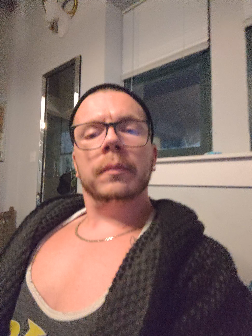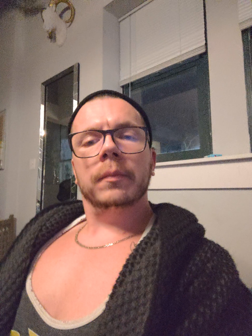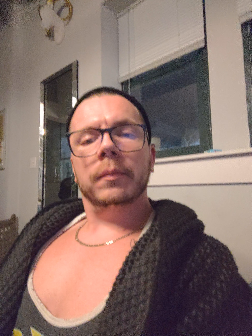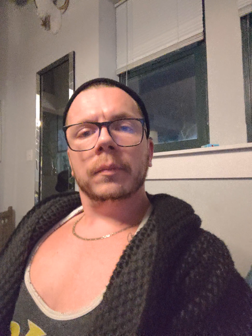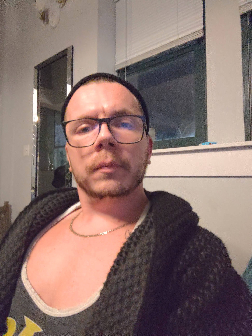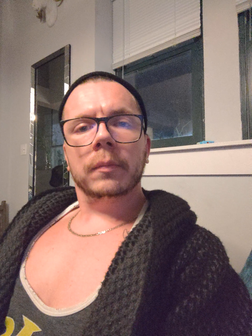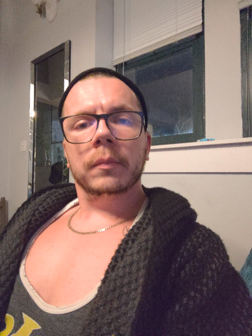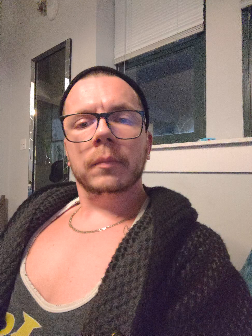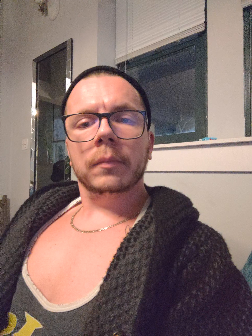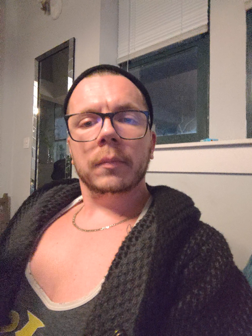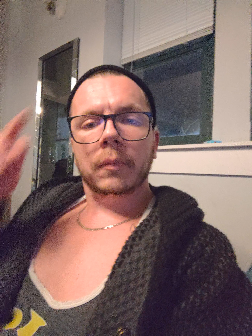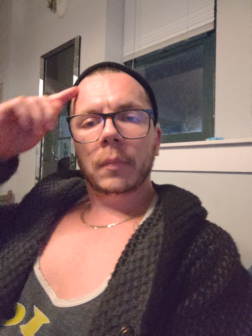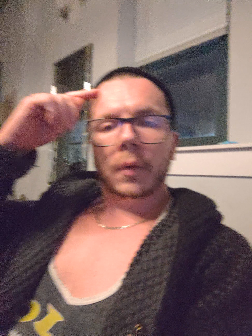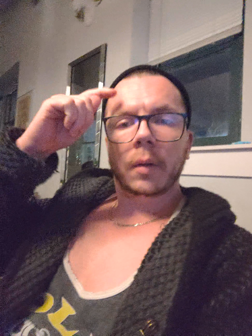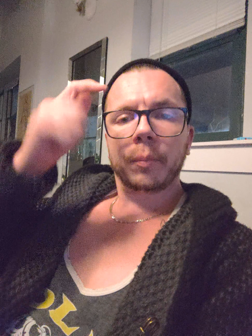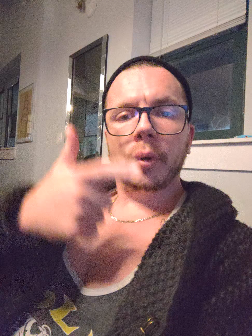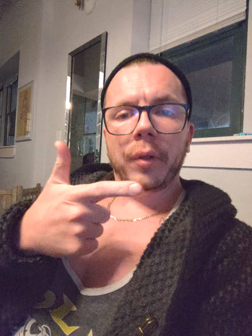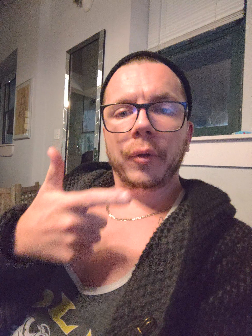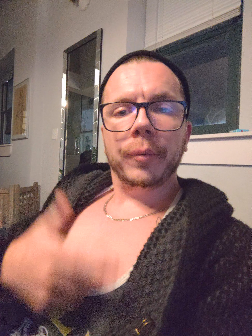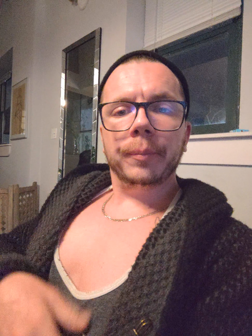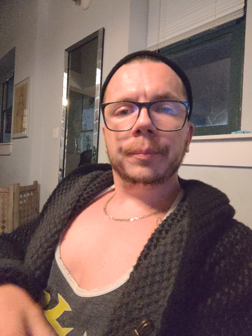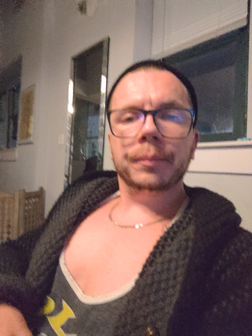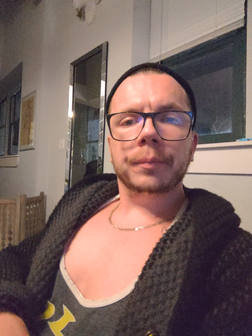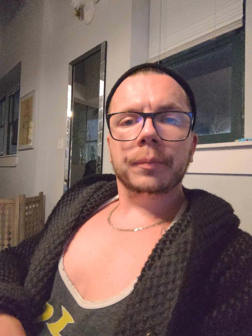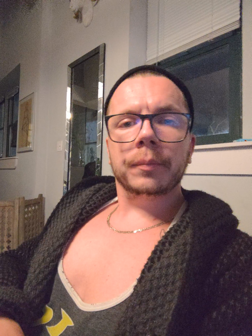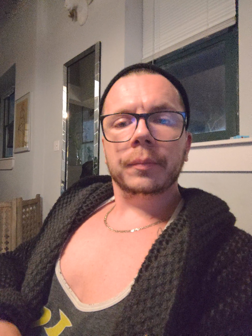brother